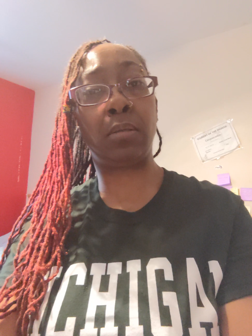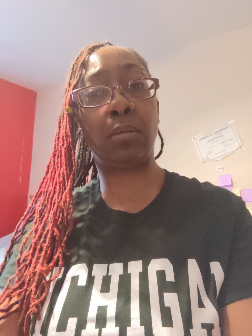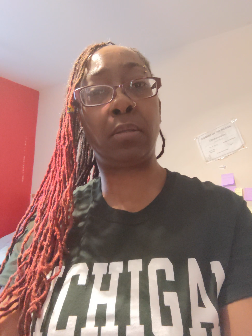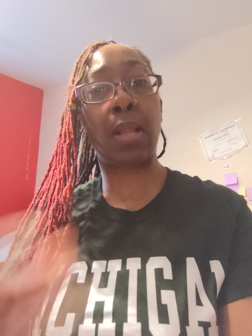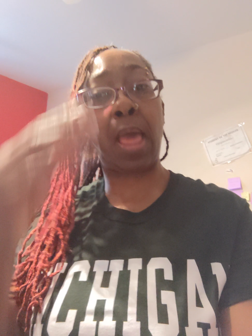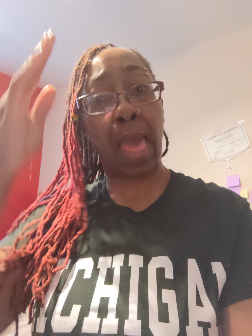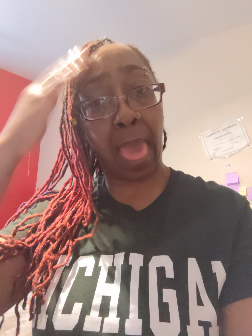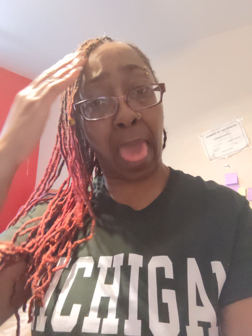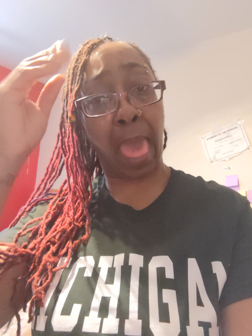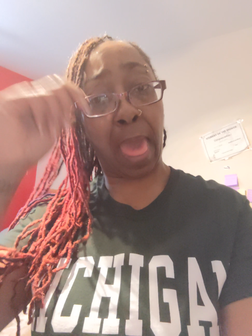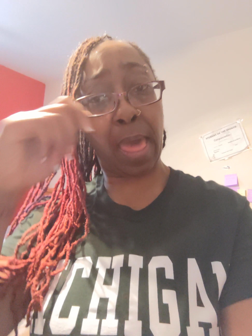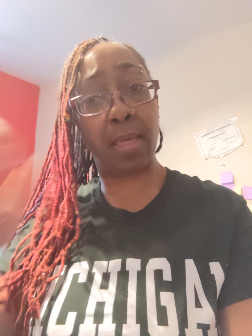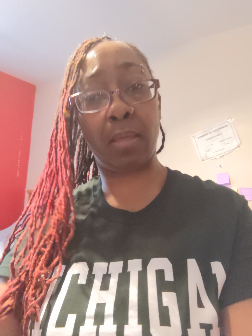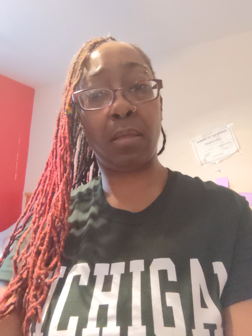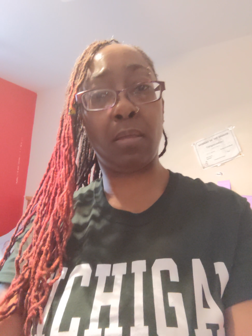hat